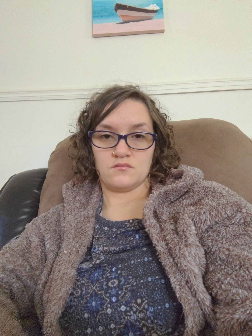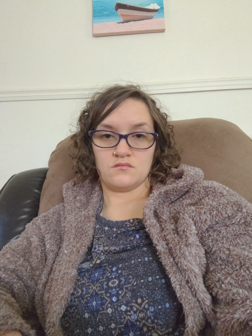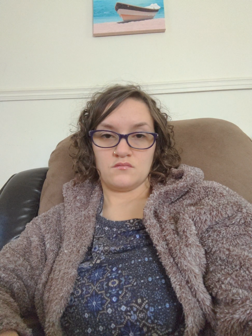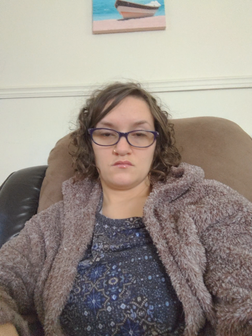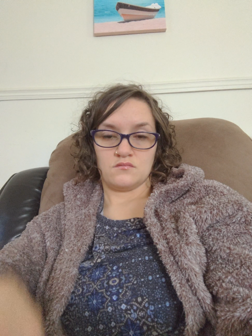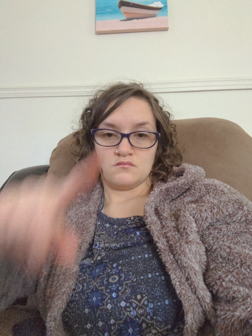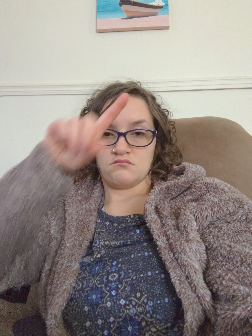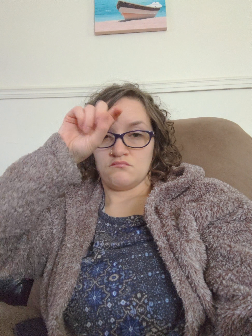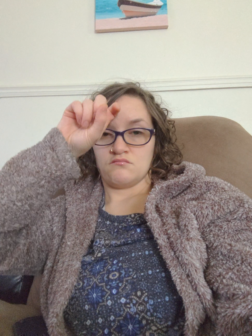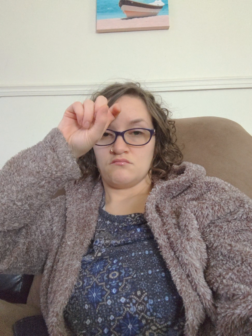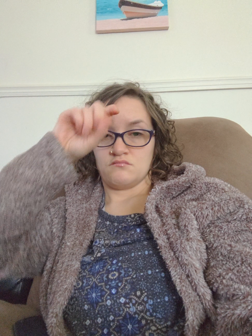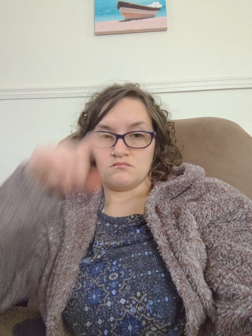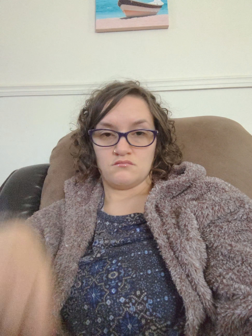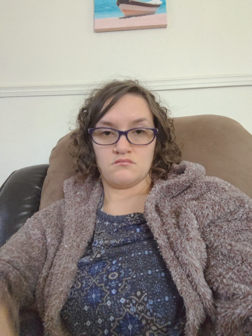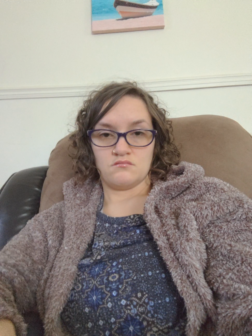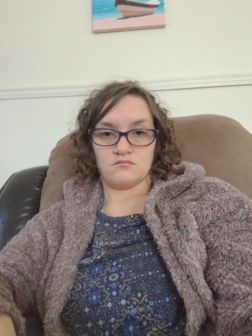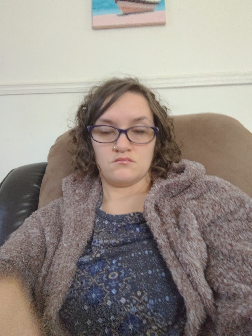puzzle